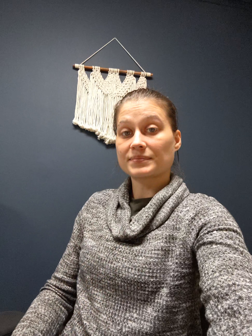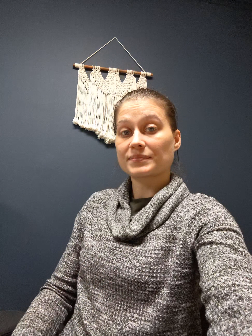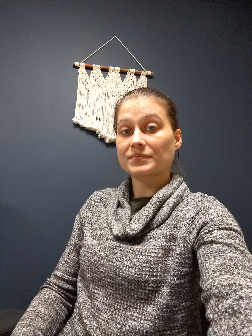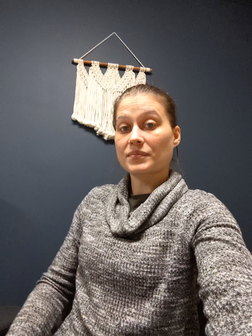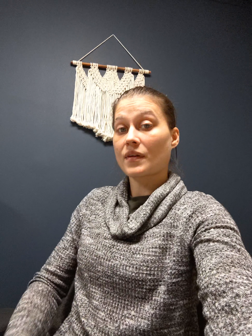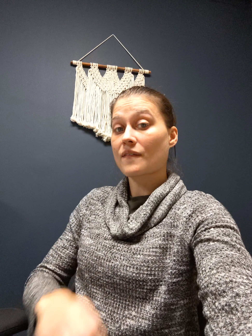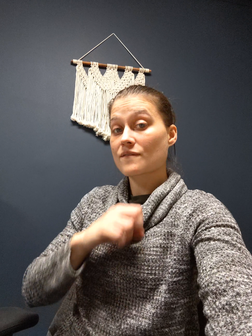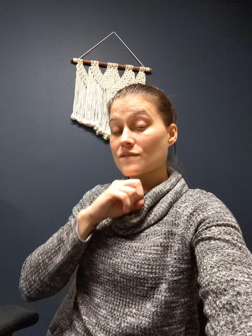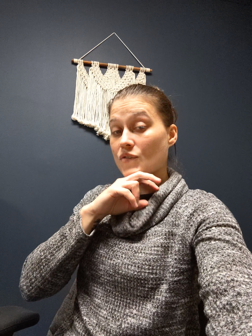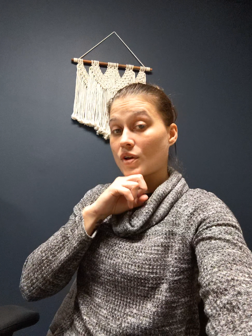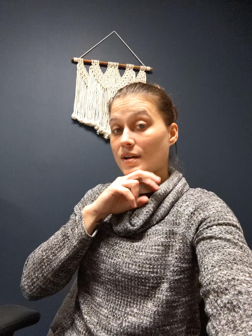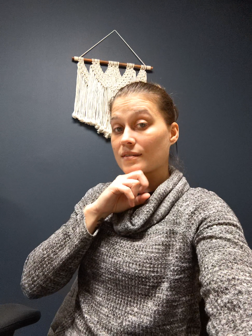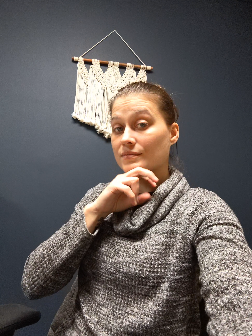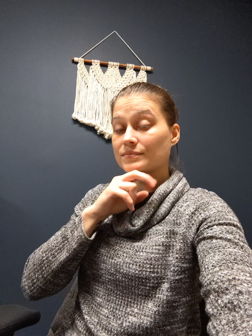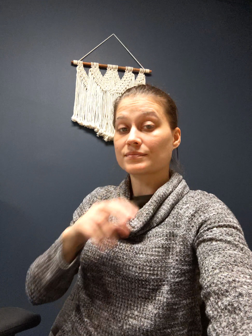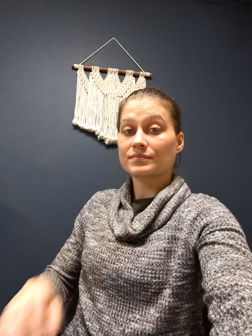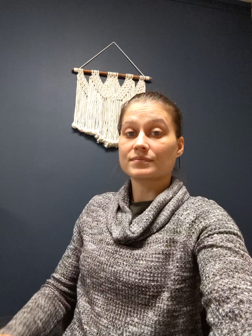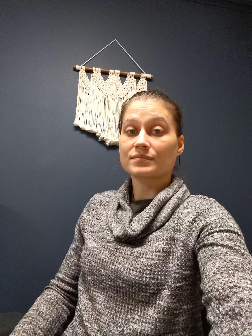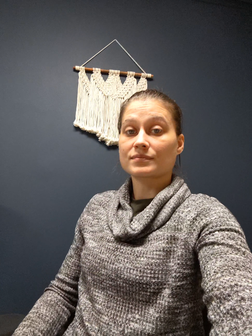frog